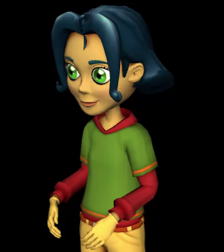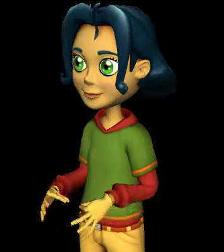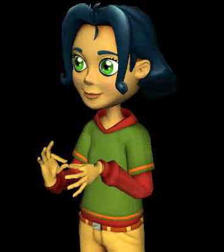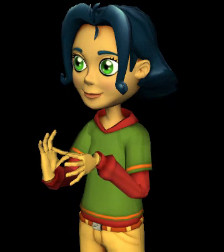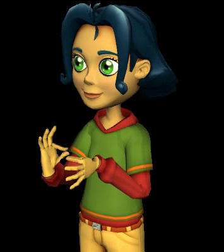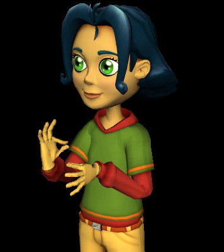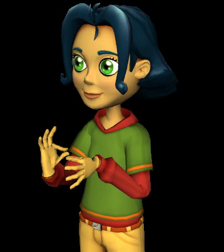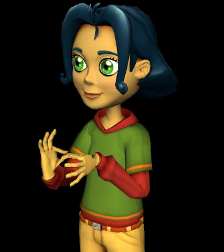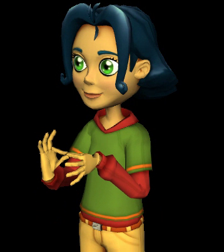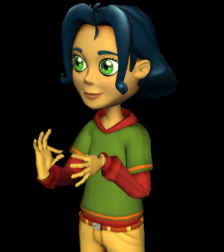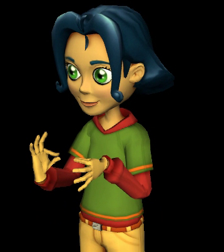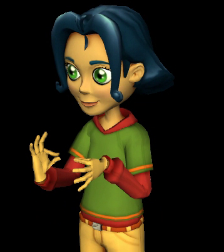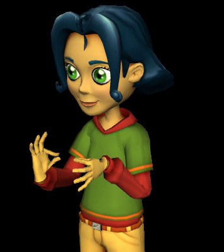حجم